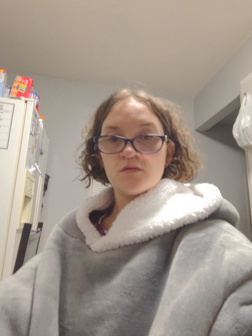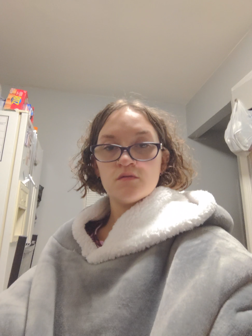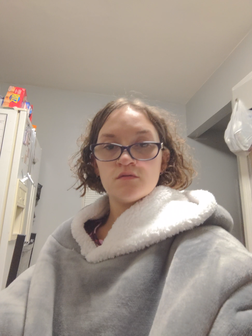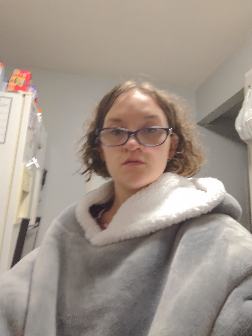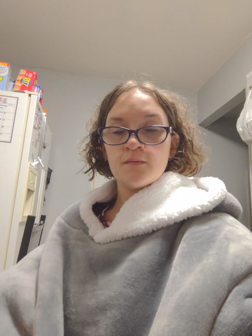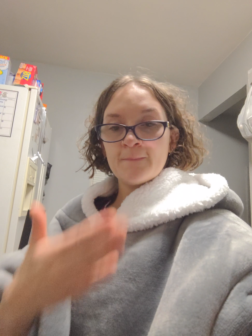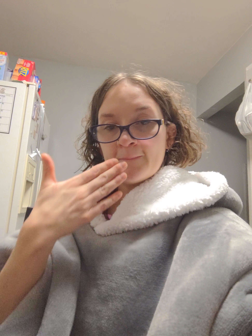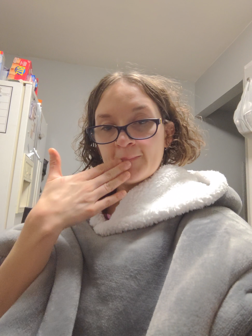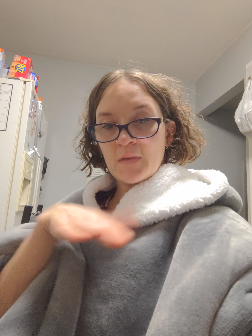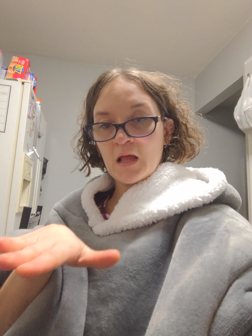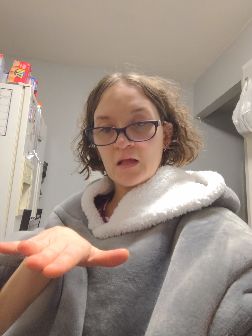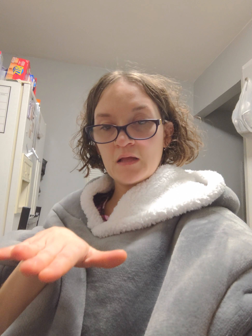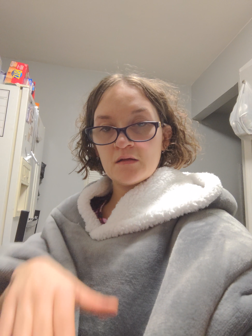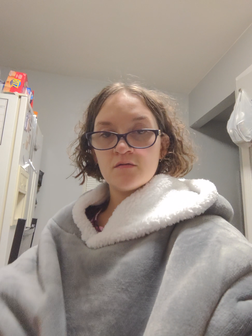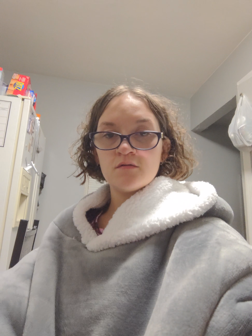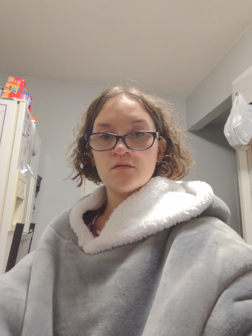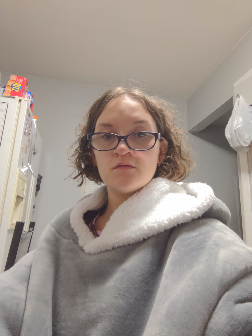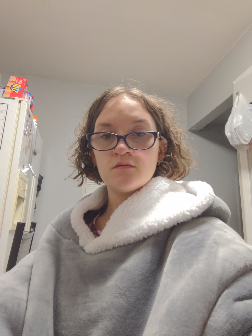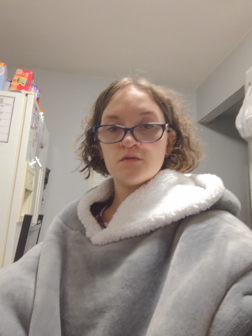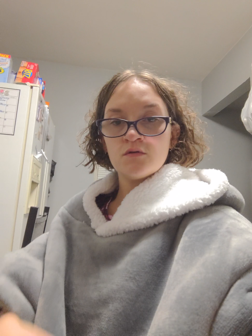bad